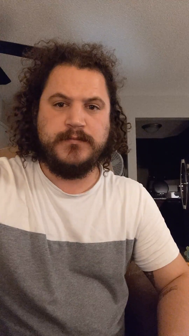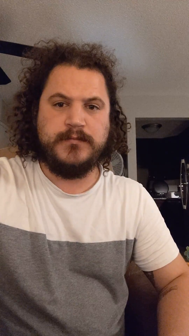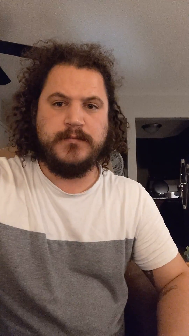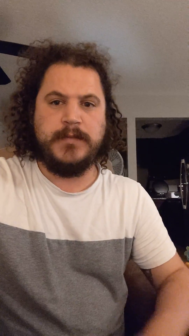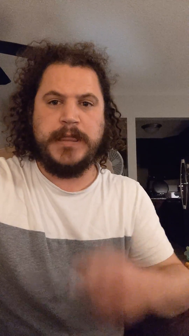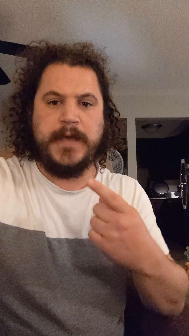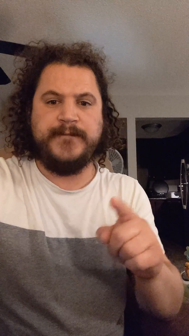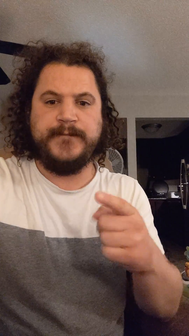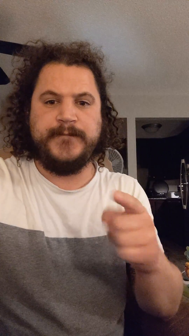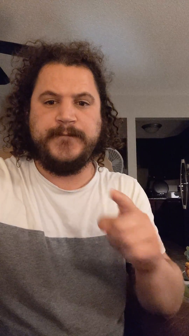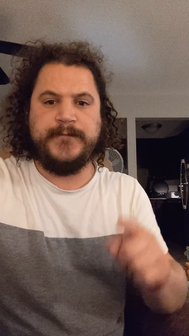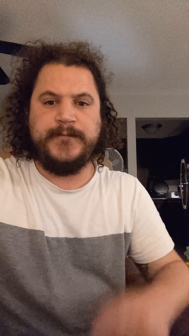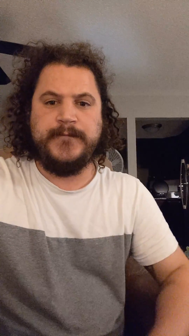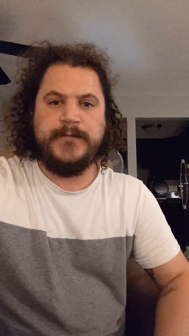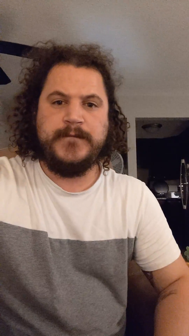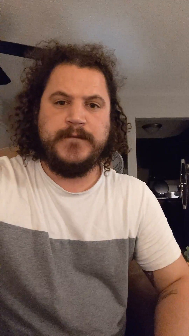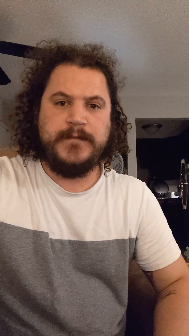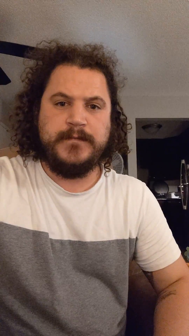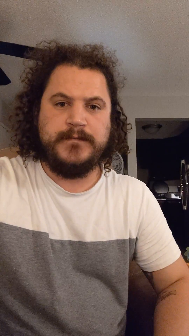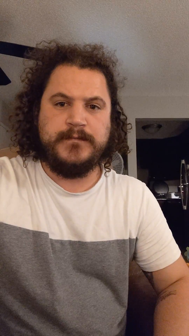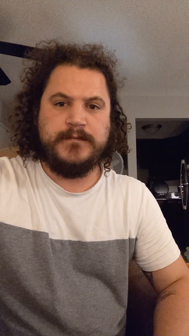knife